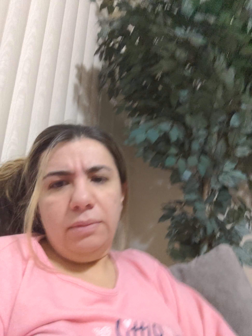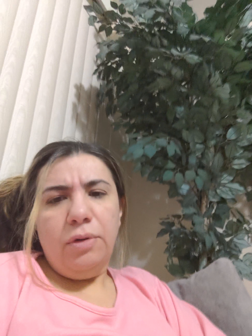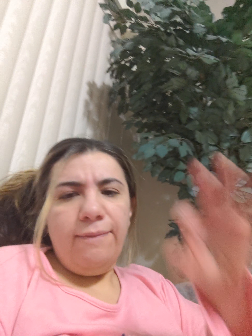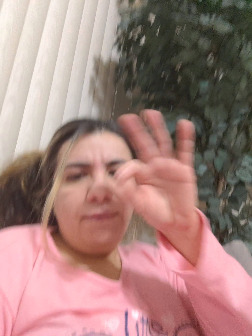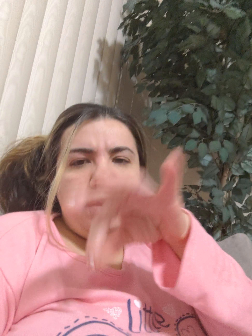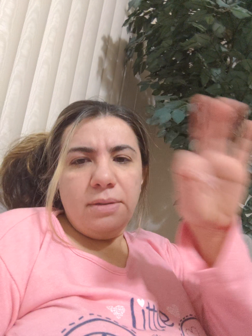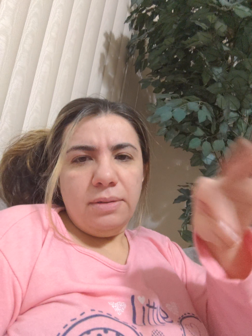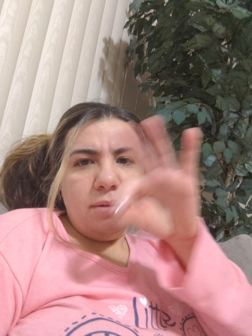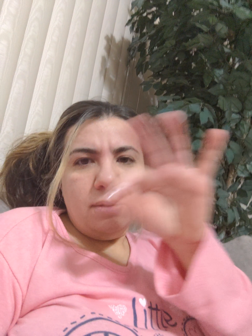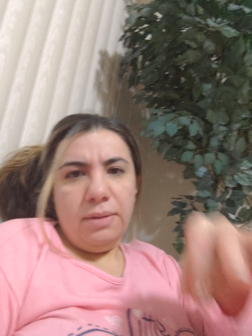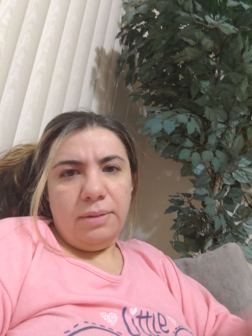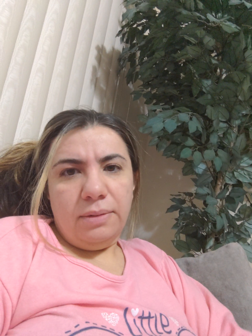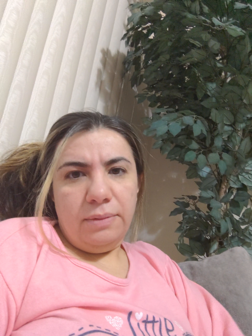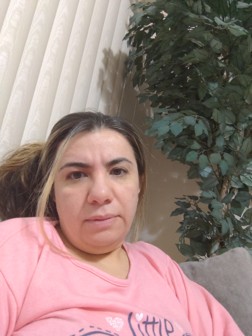french fries